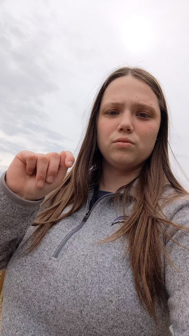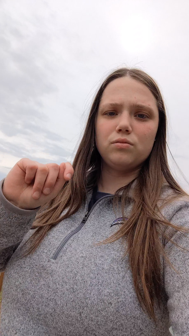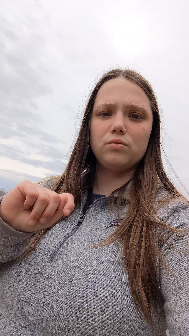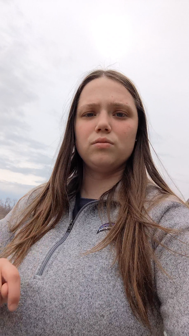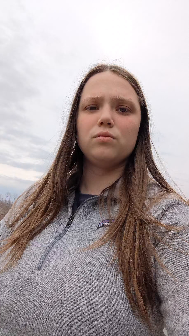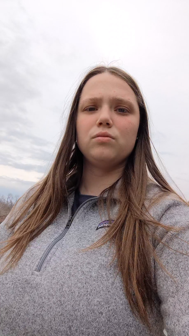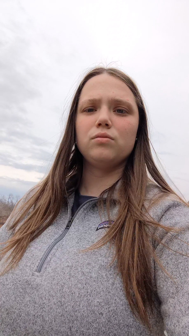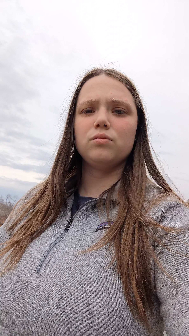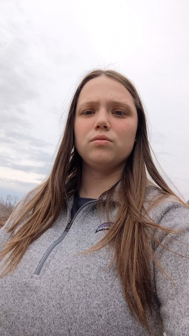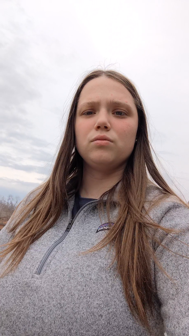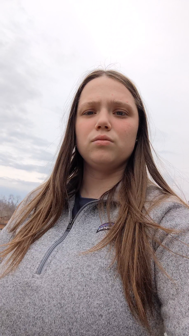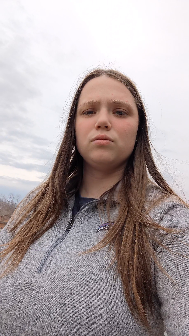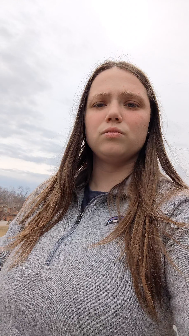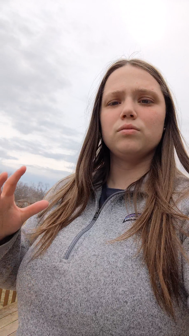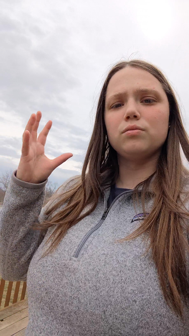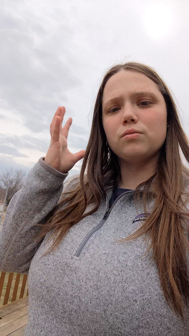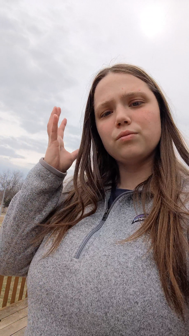pillow